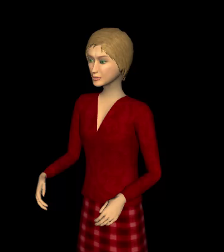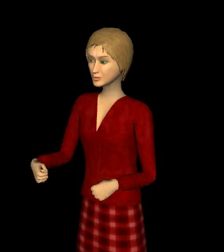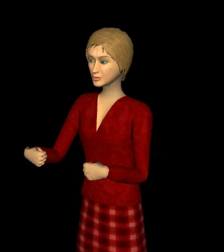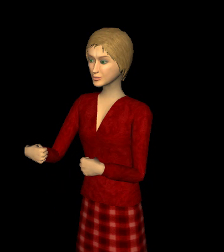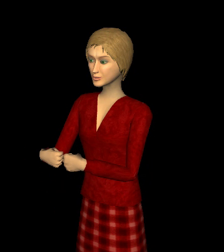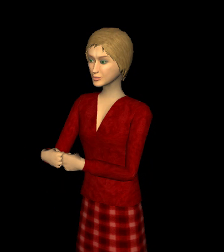حادث